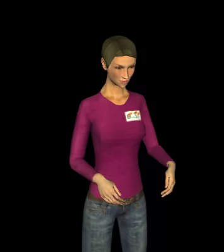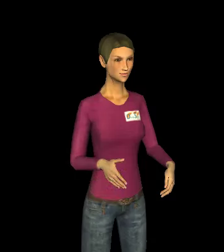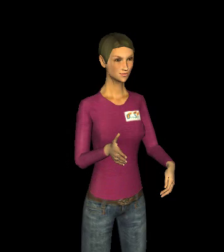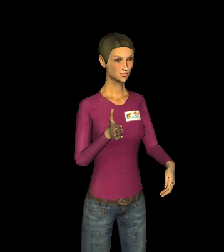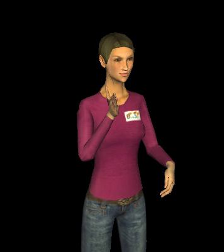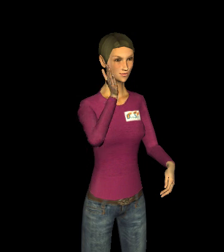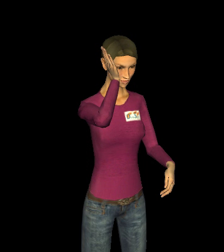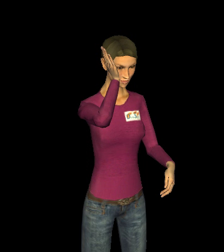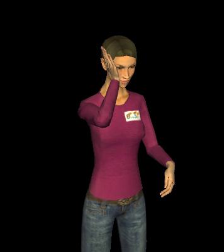ينام